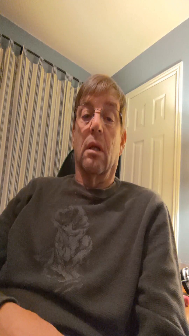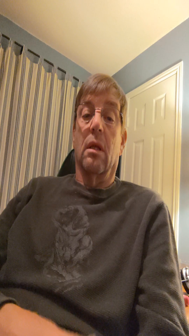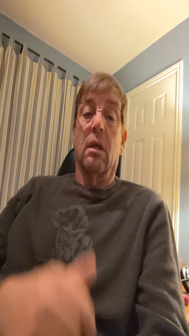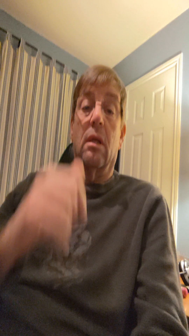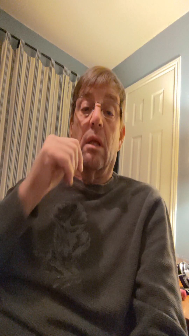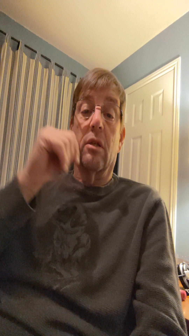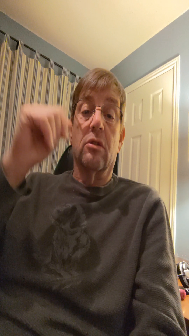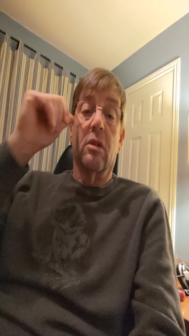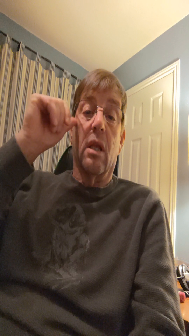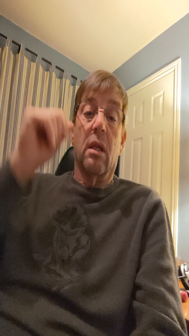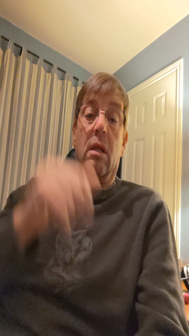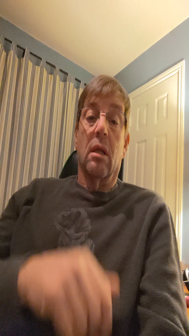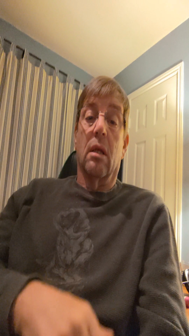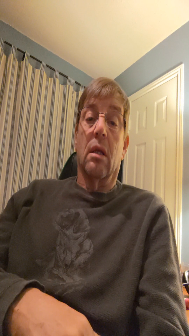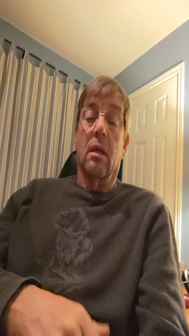yesterday